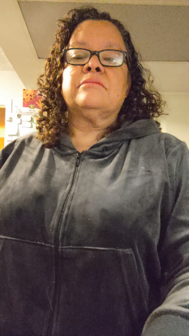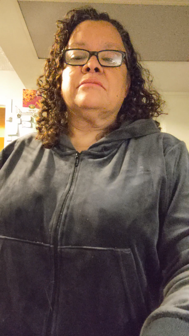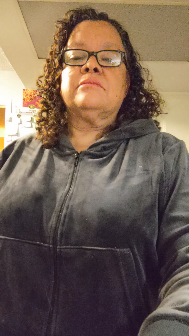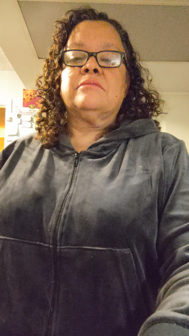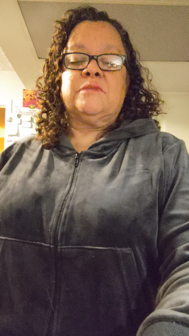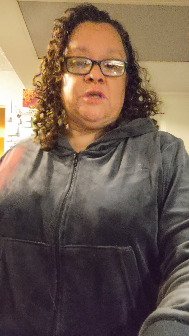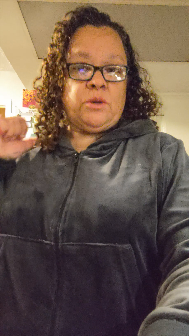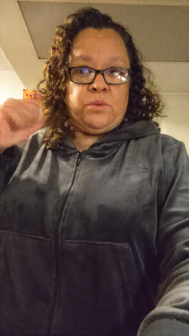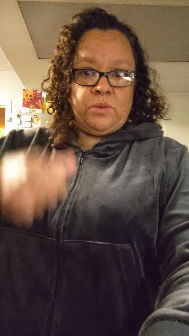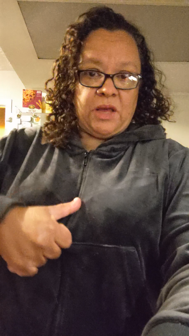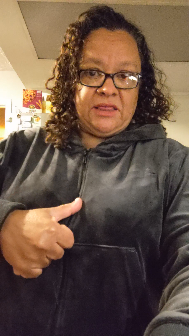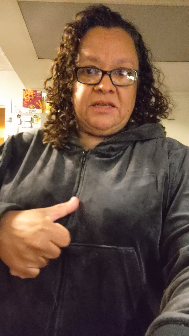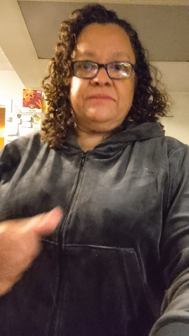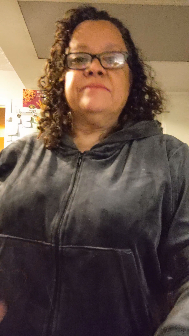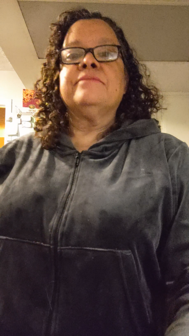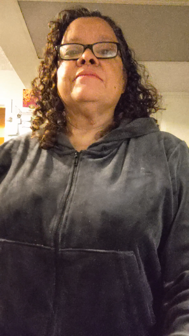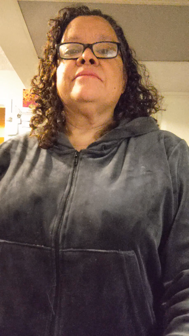coats